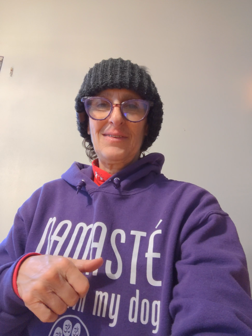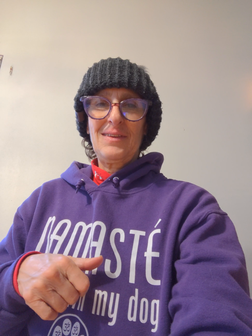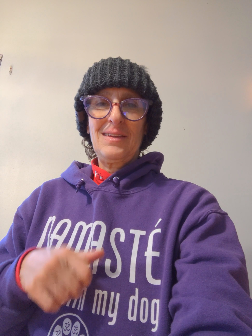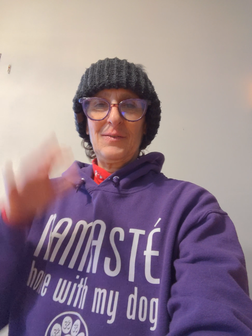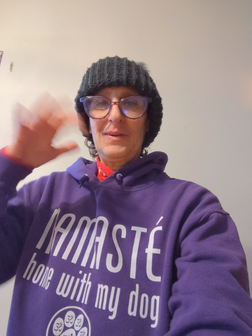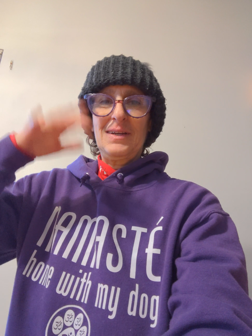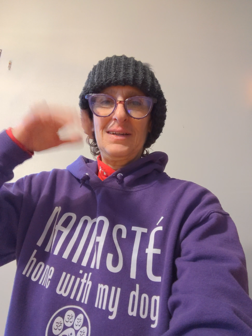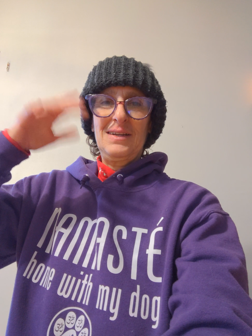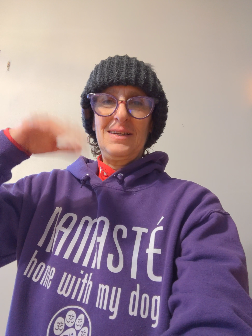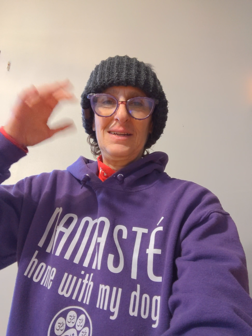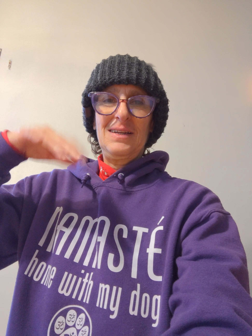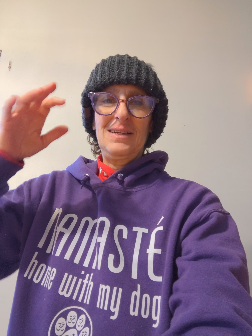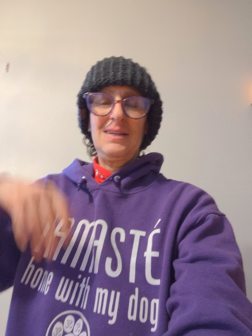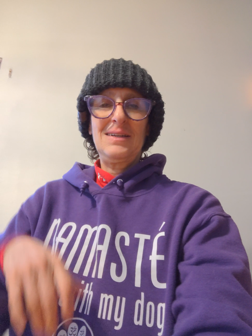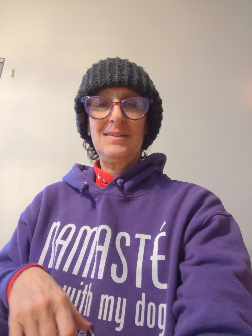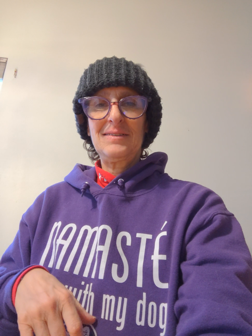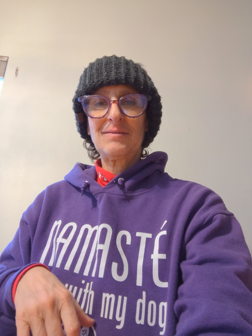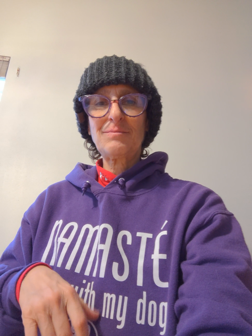rain